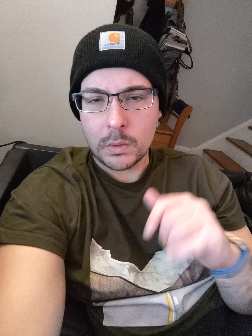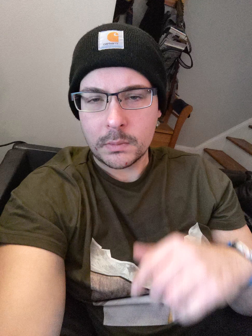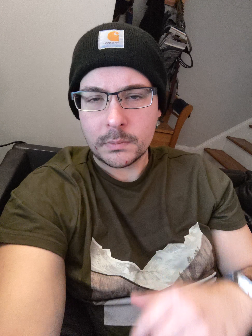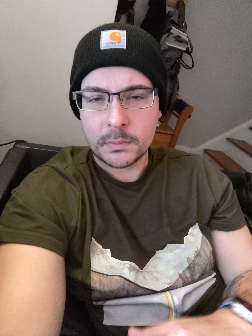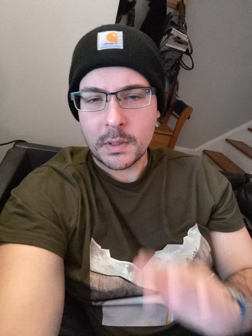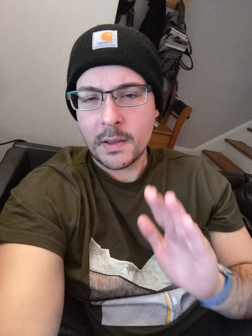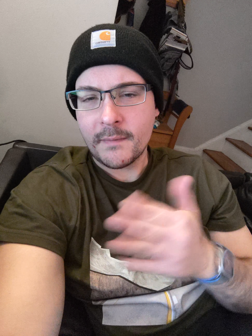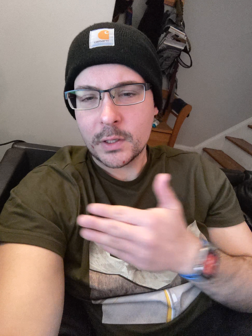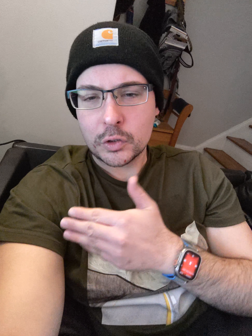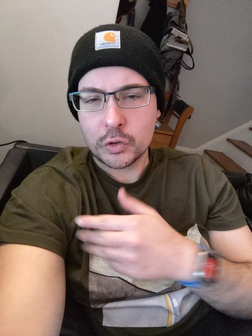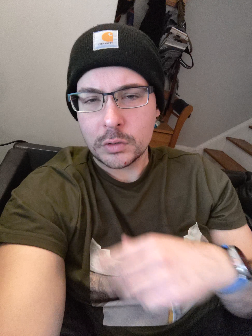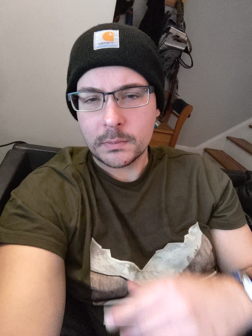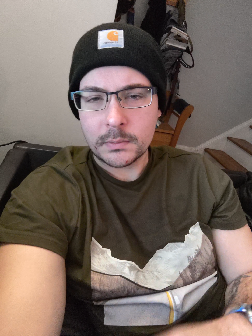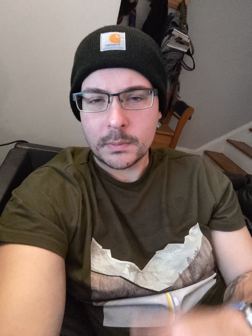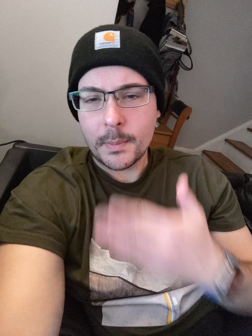fish